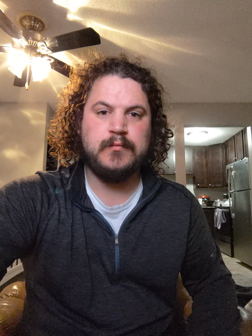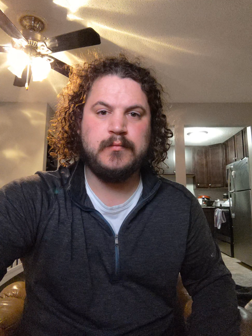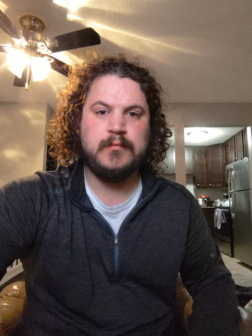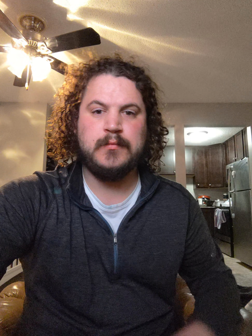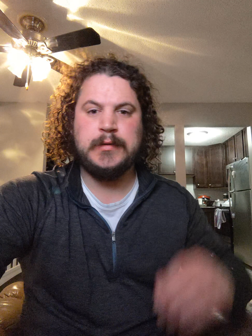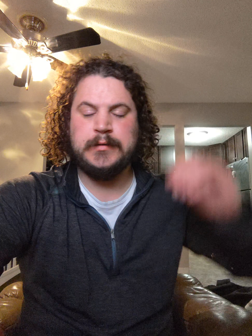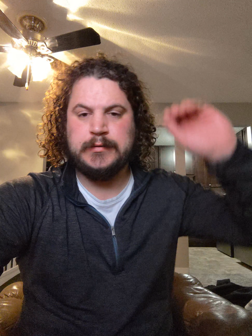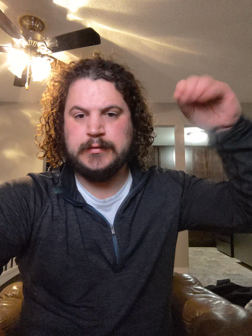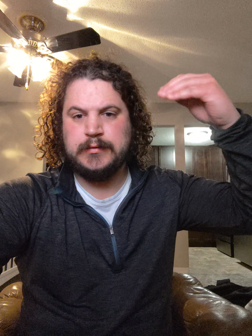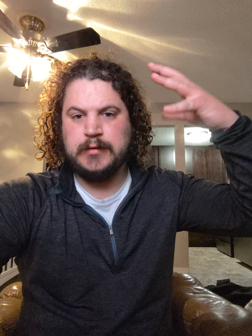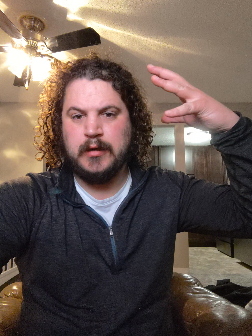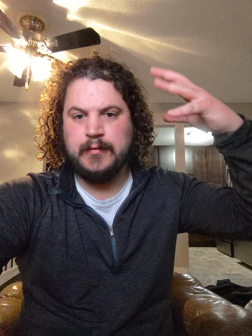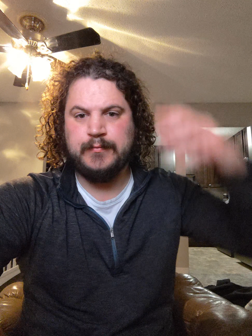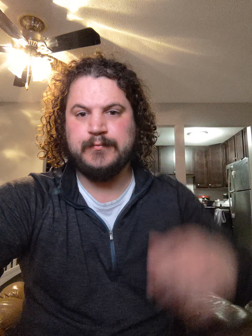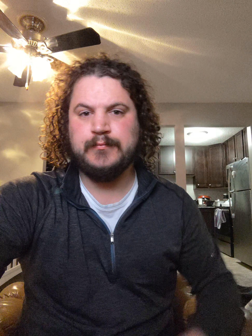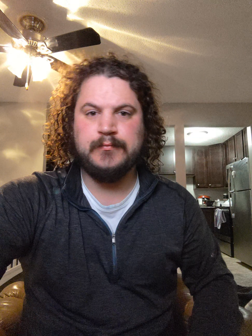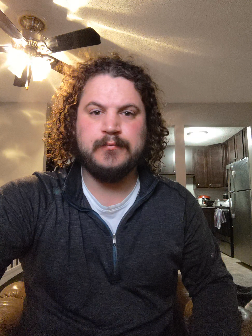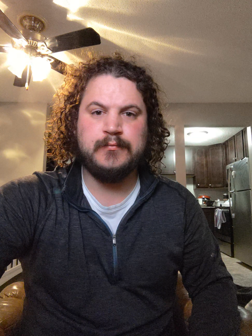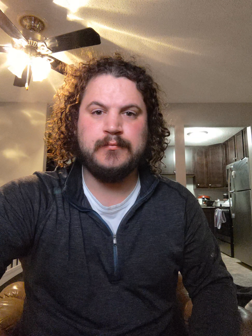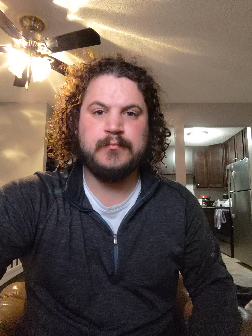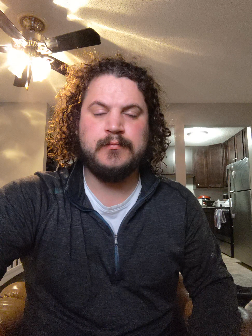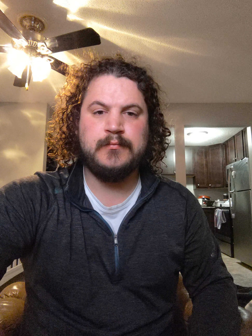sun